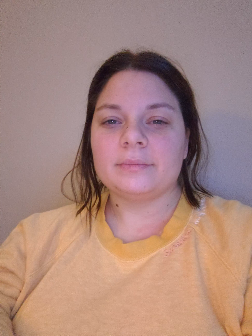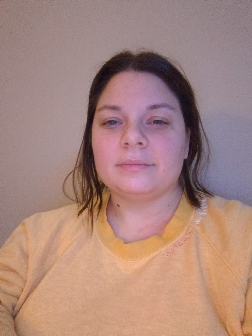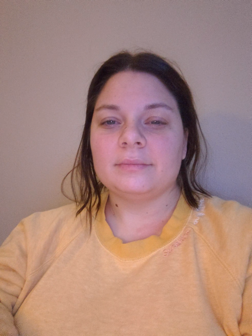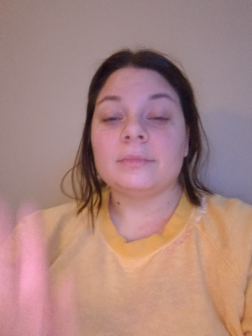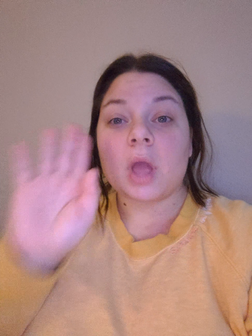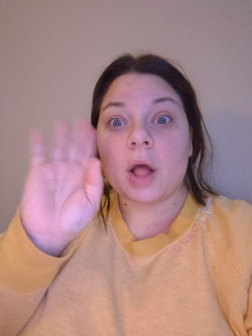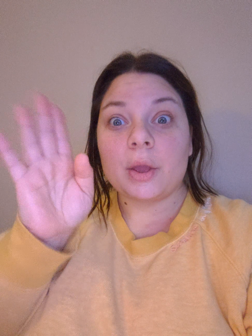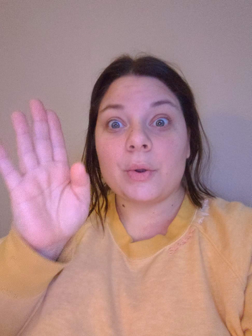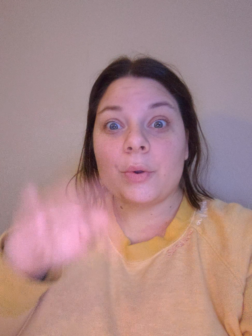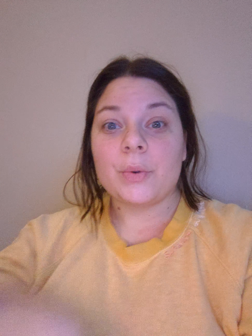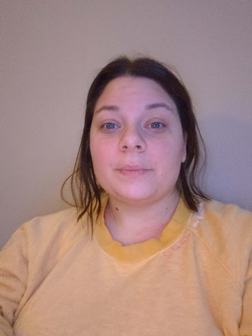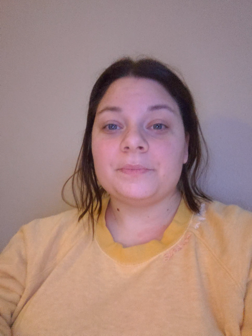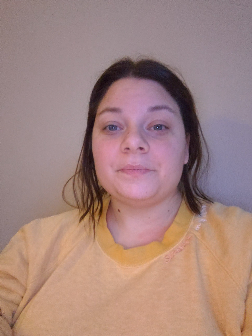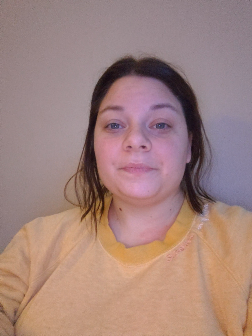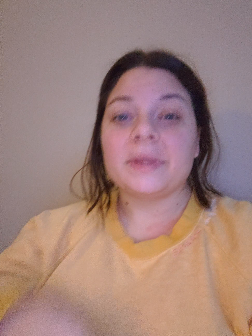hello